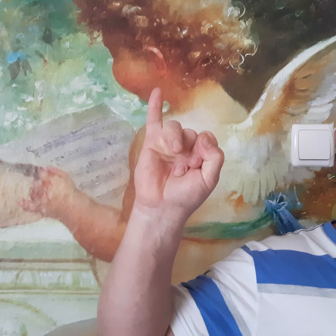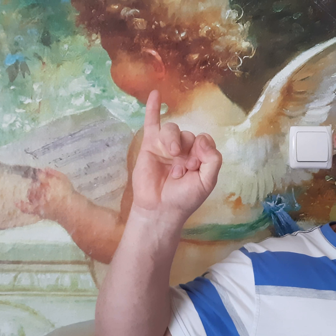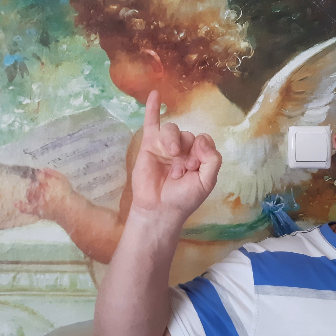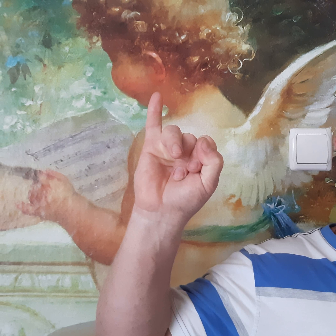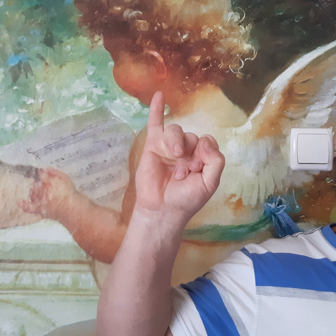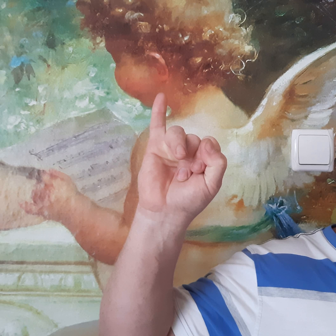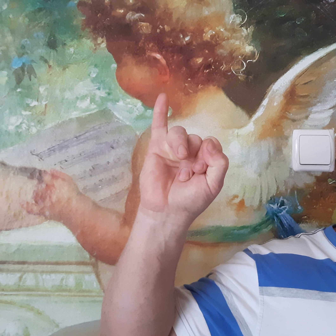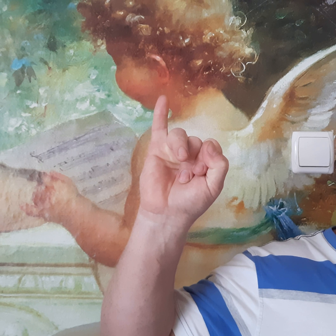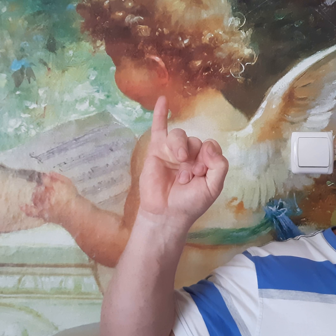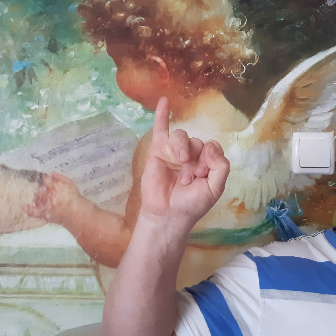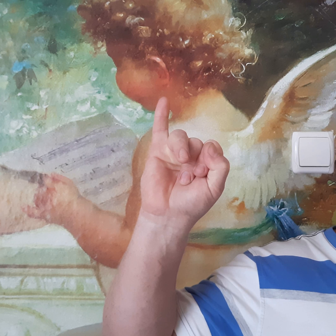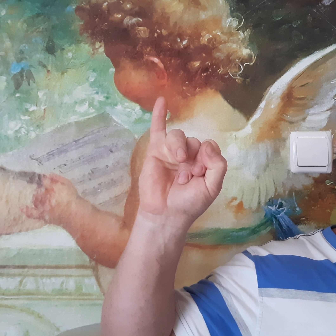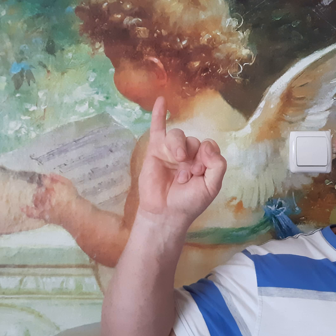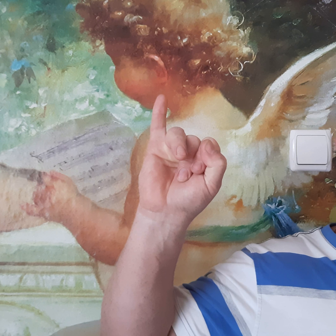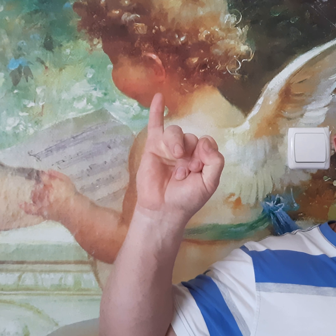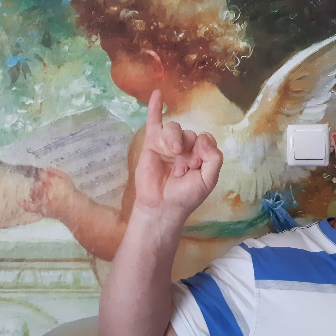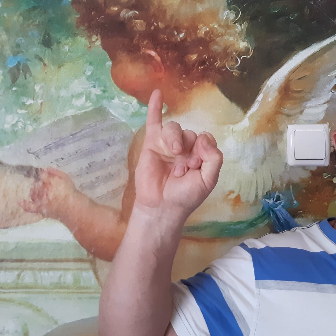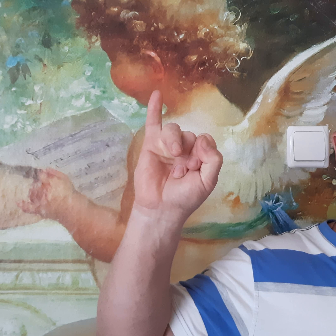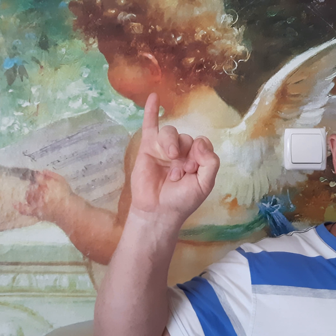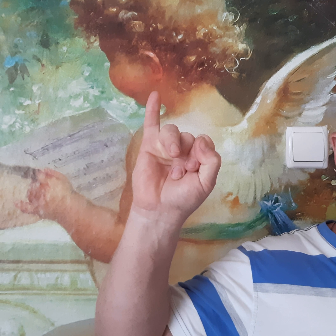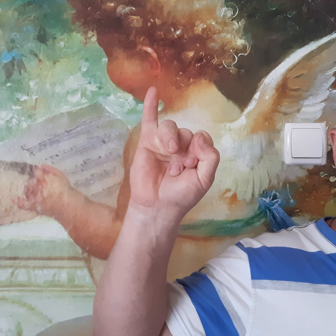І